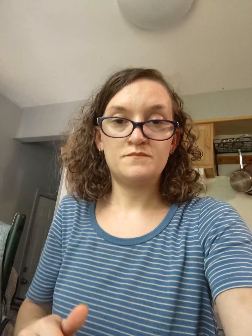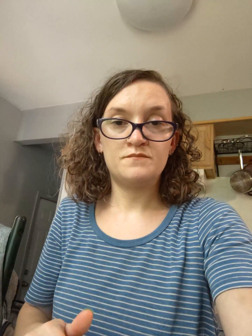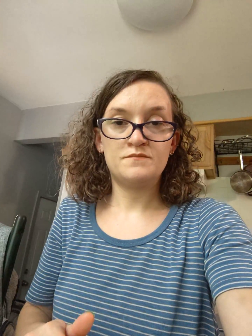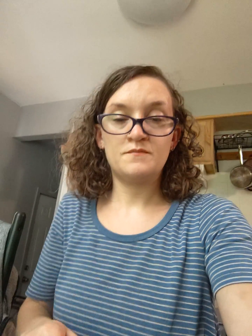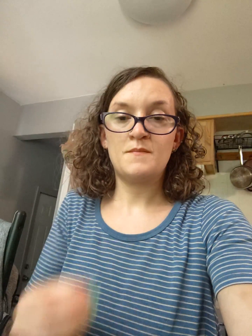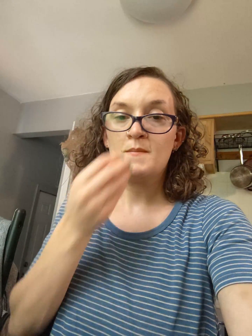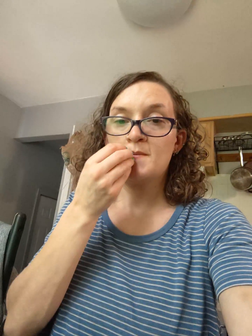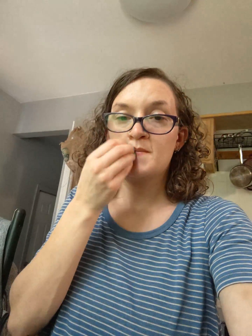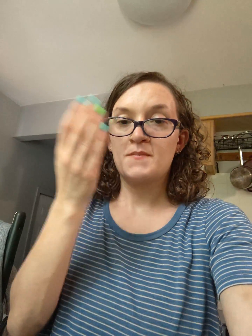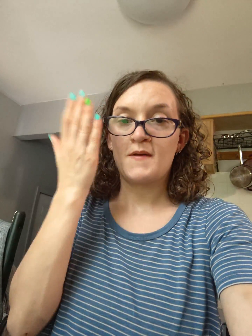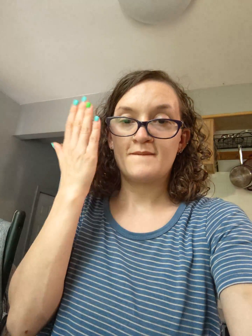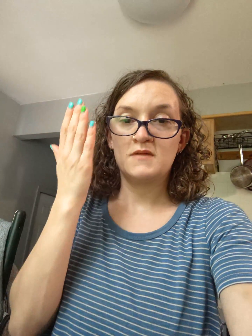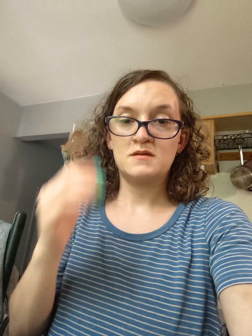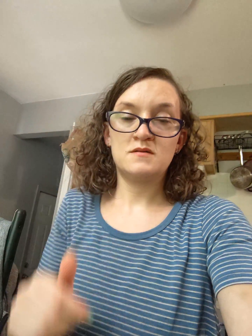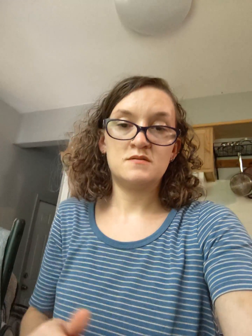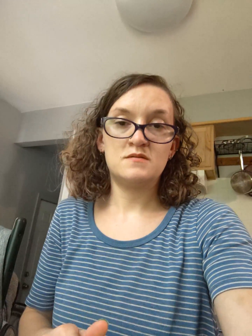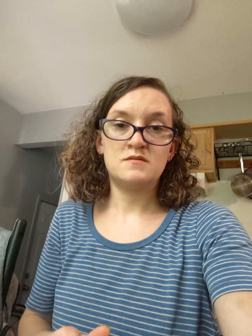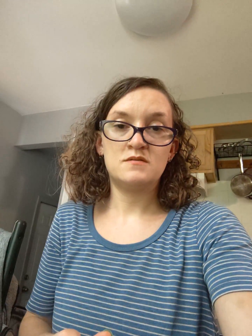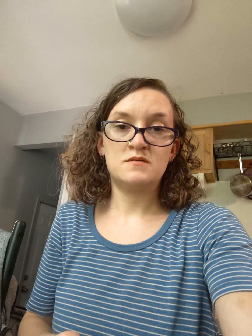breakfast